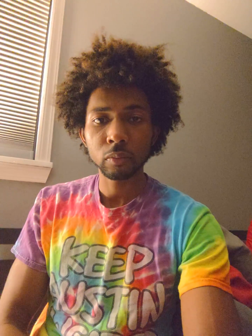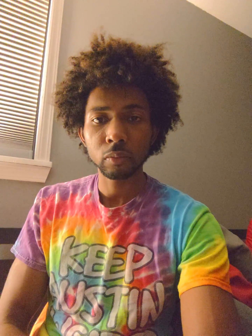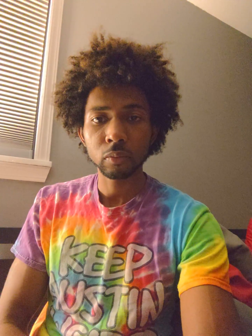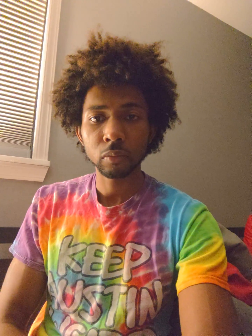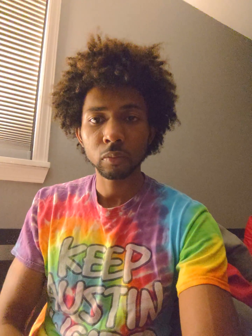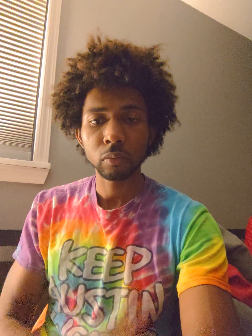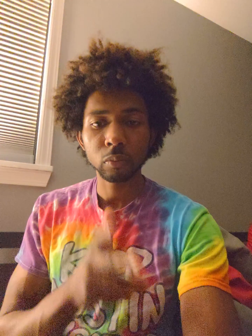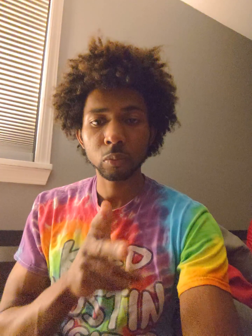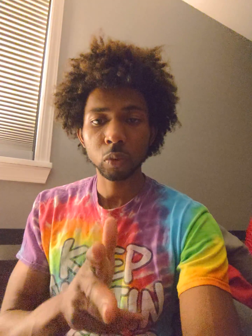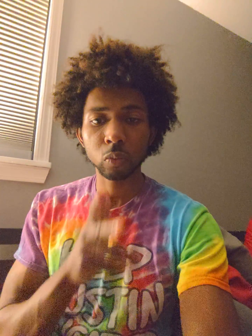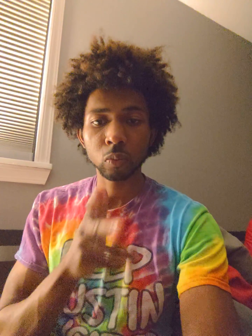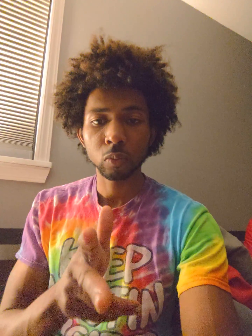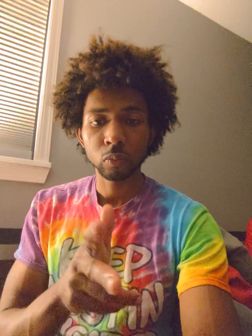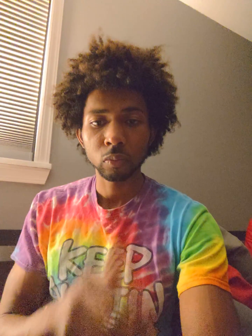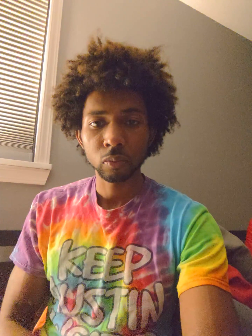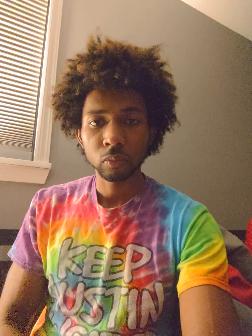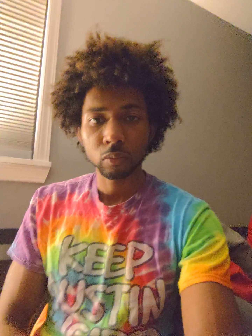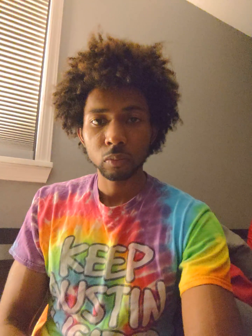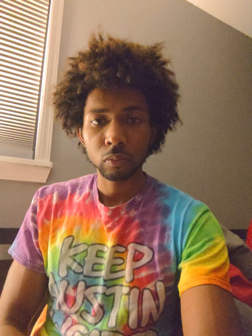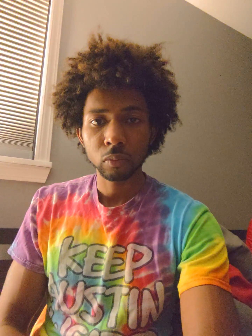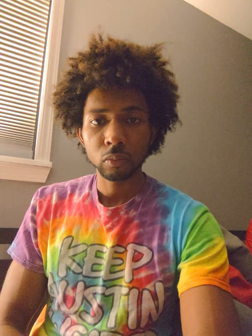garage